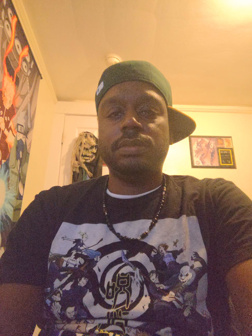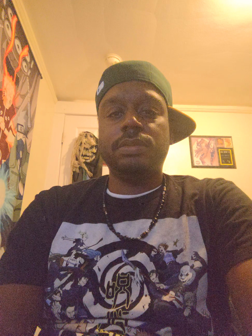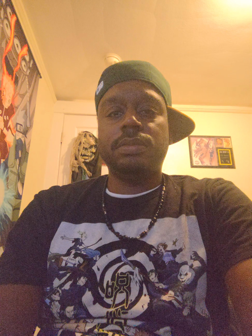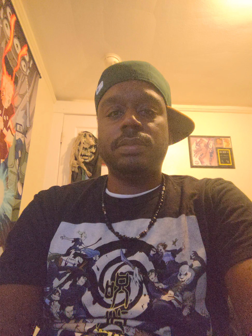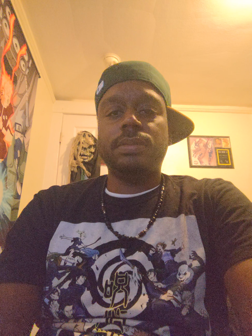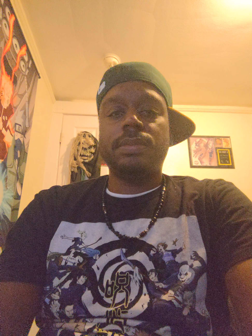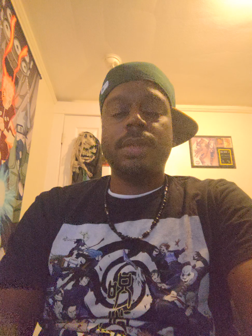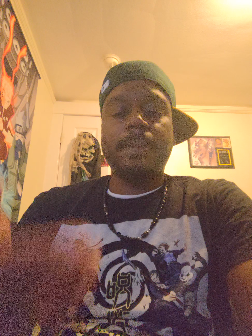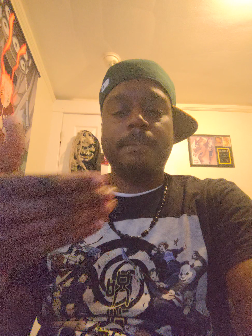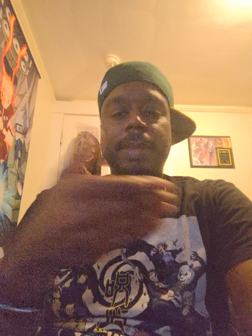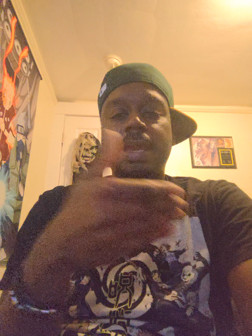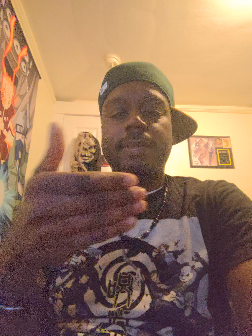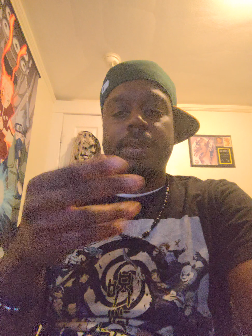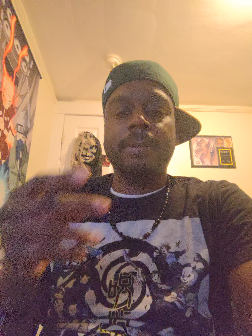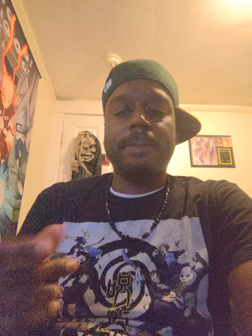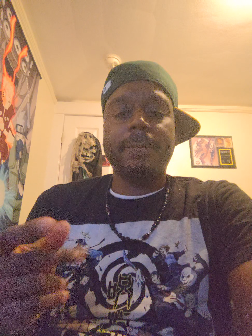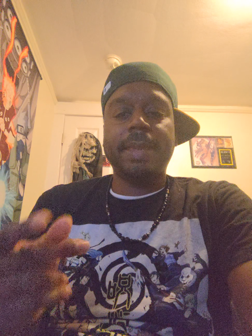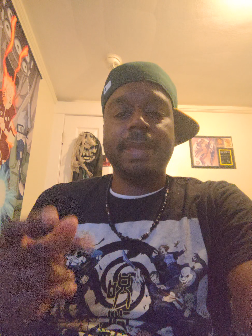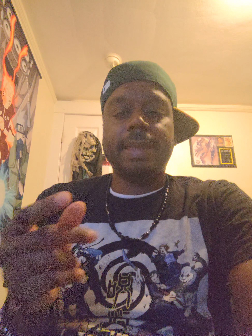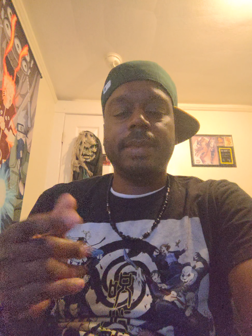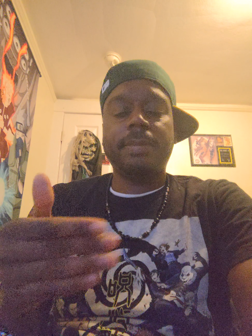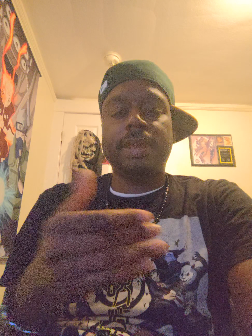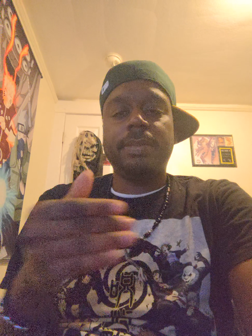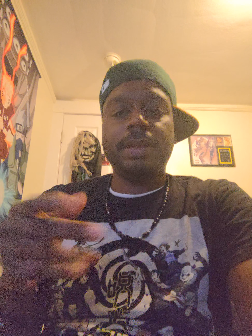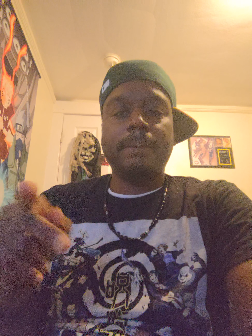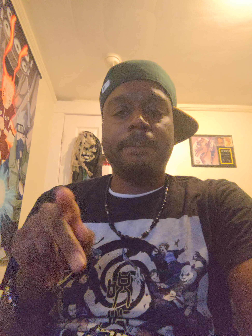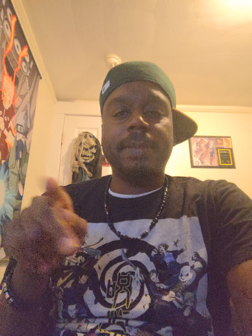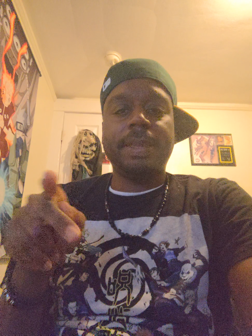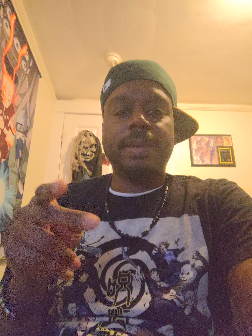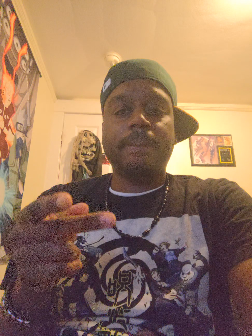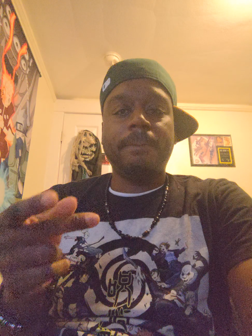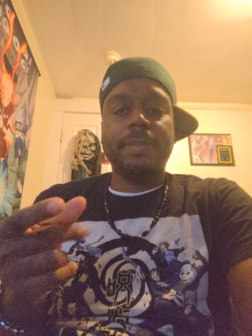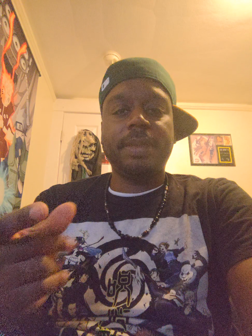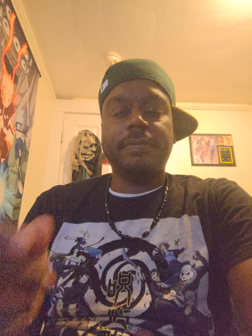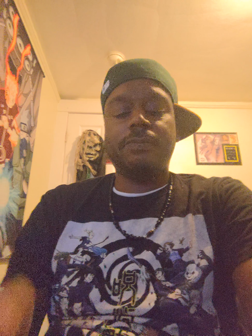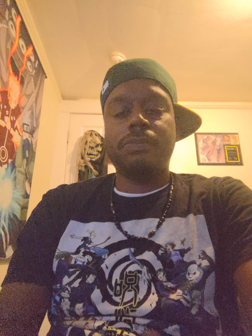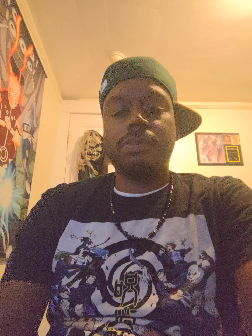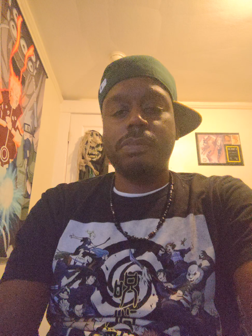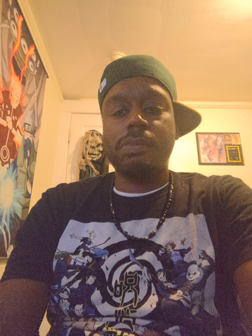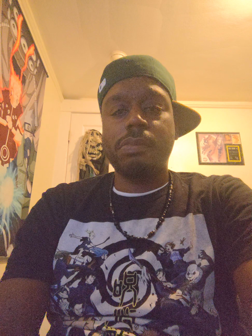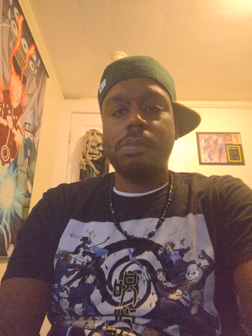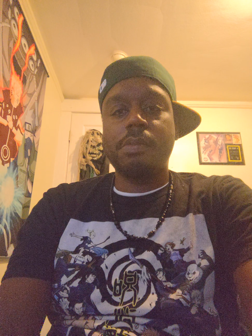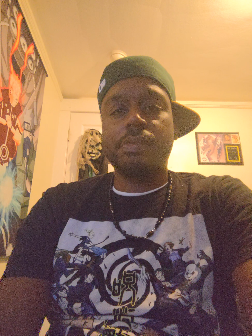puppy